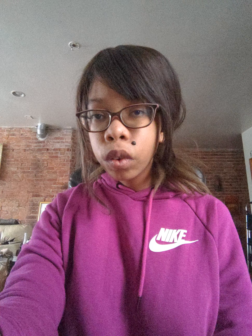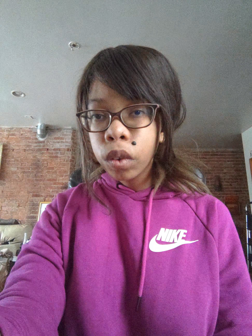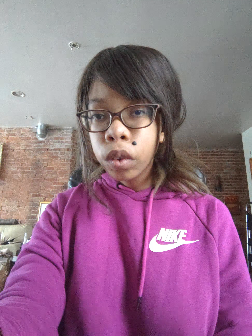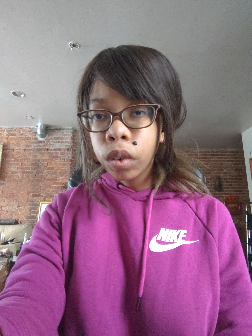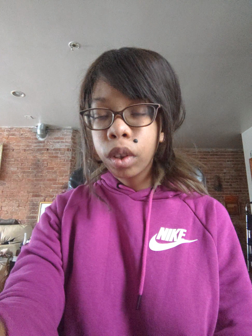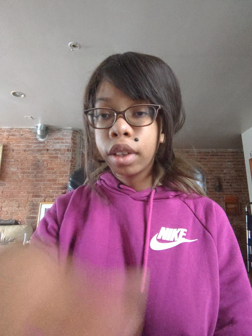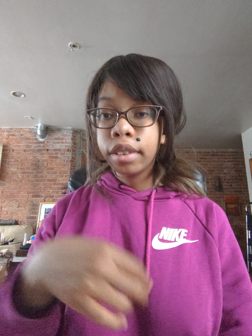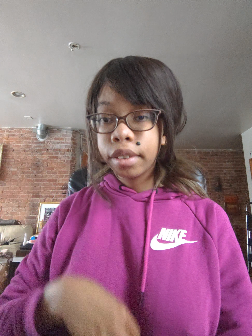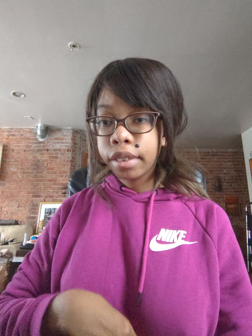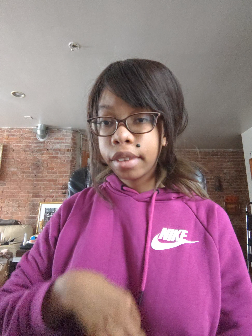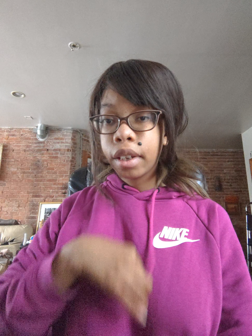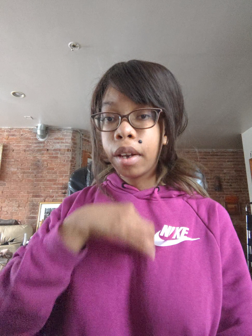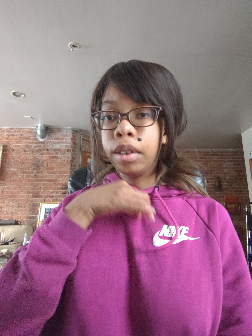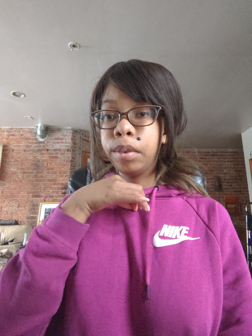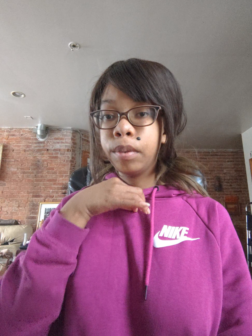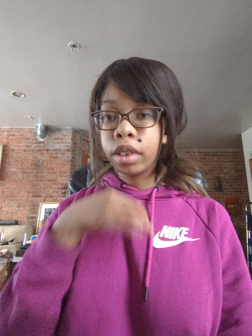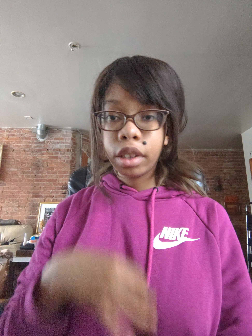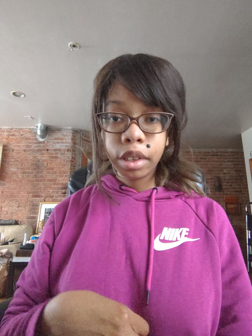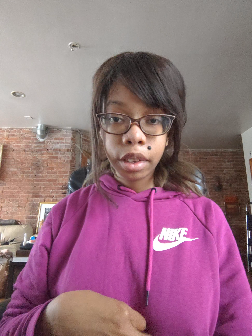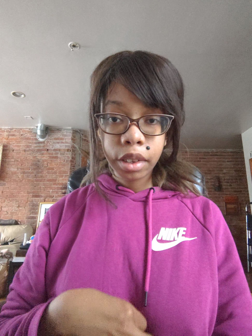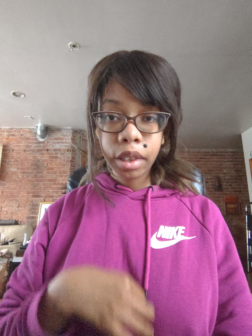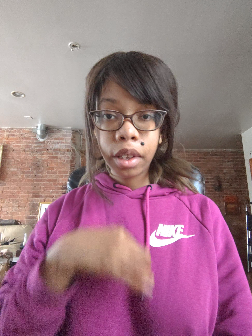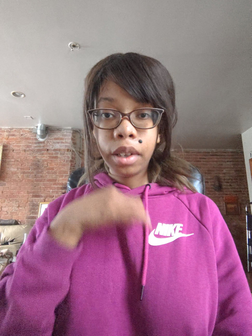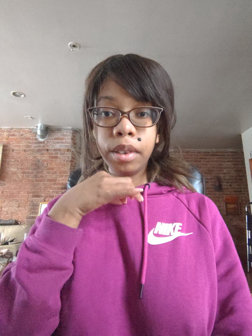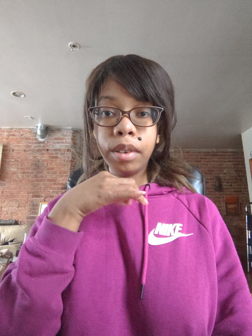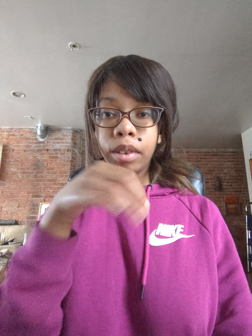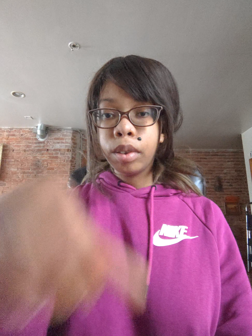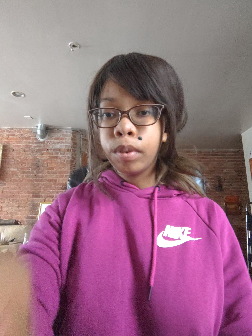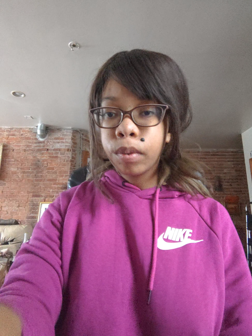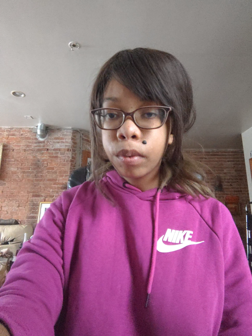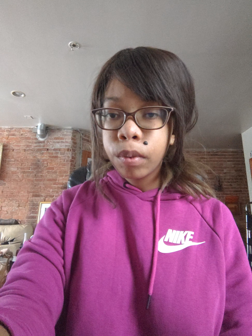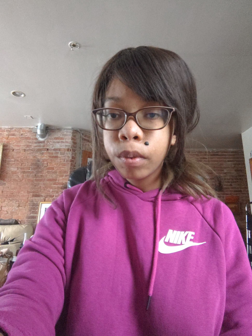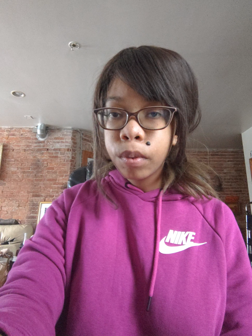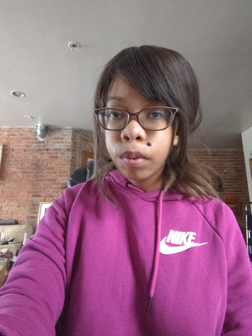zipper